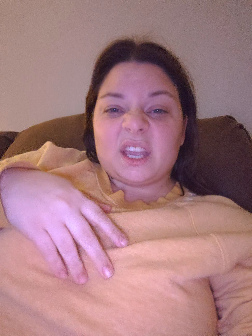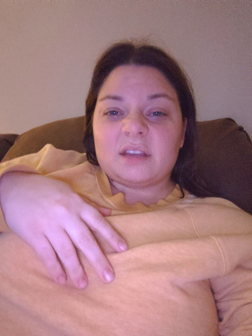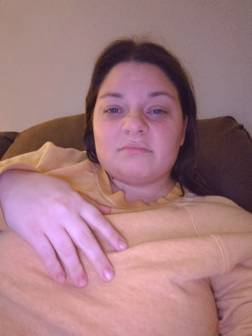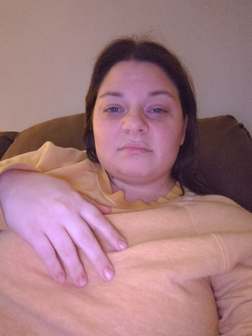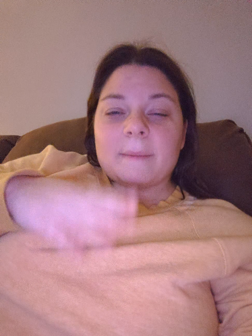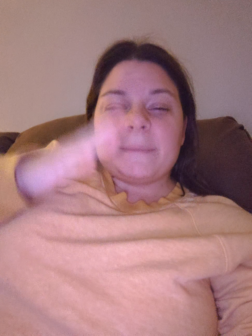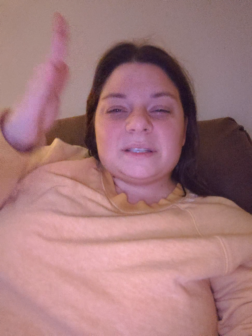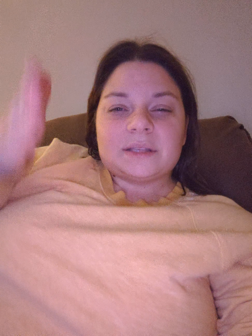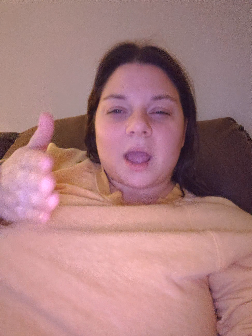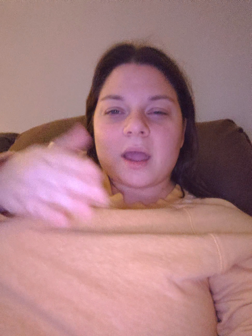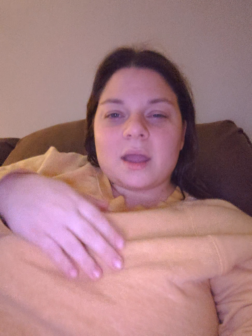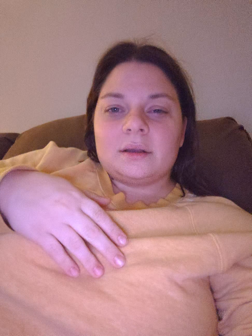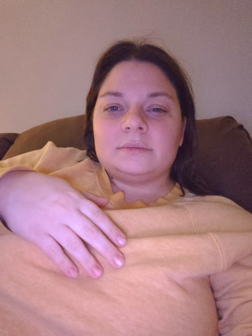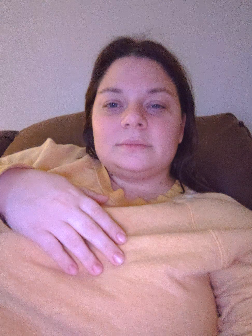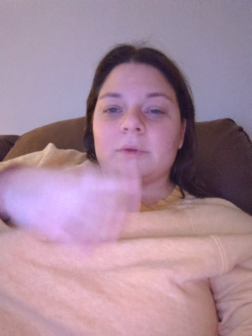beside